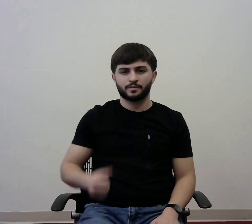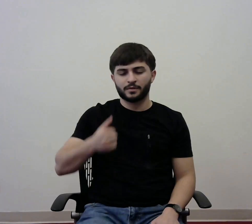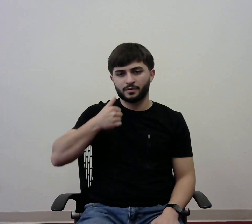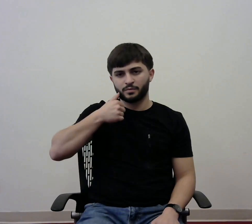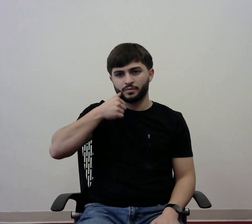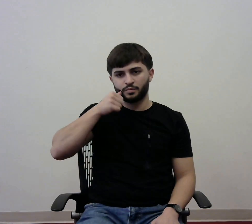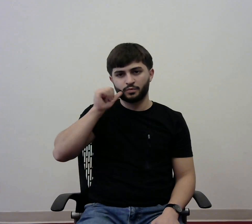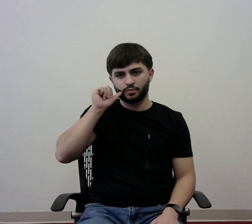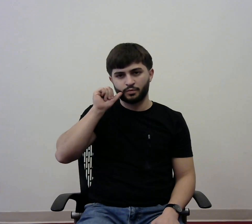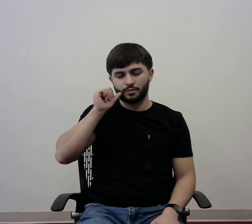dünən